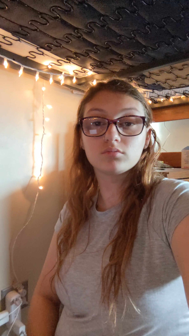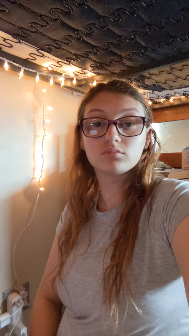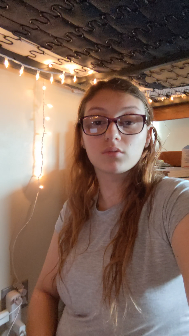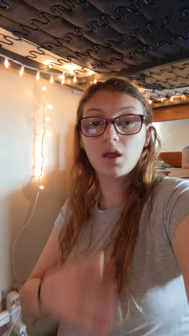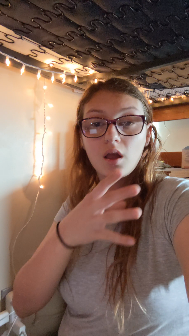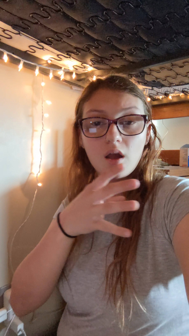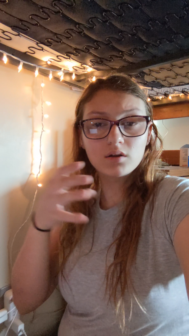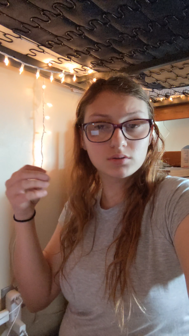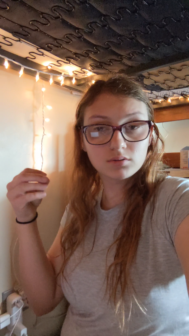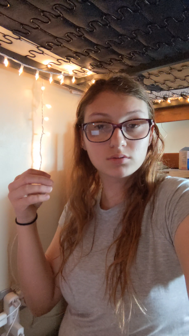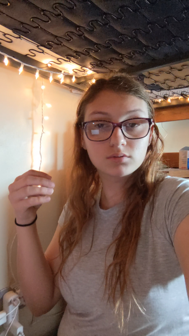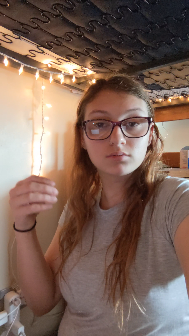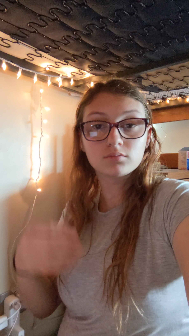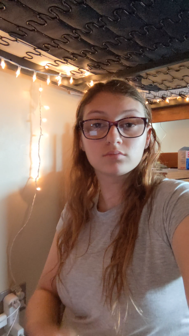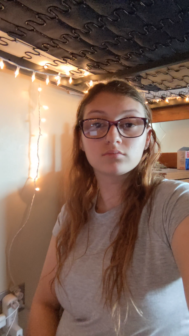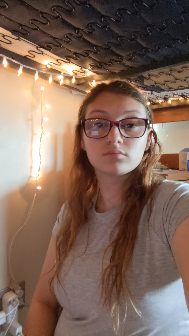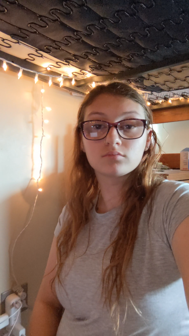and